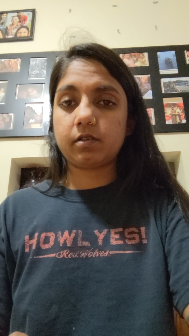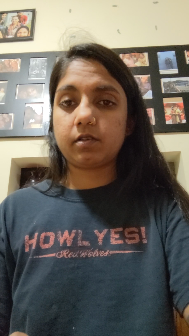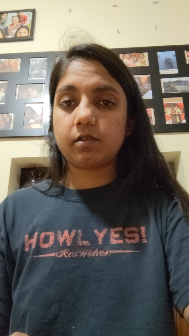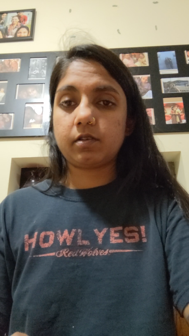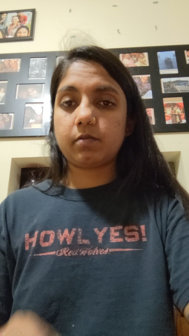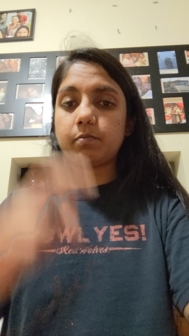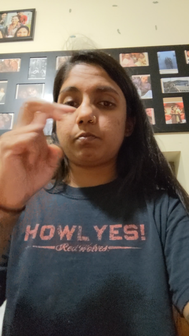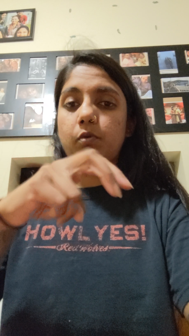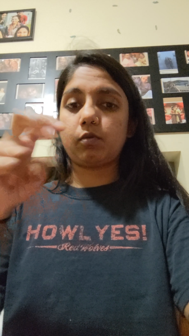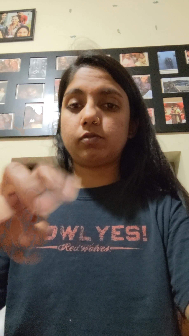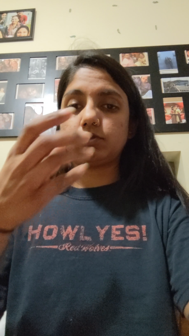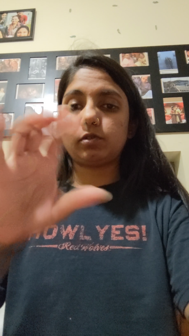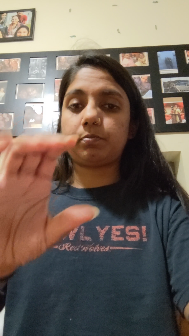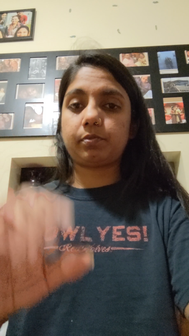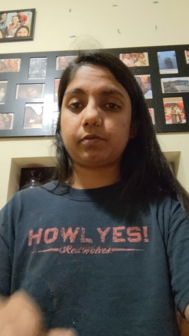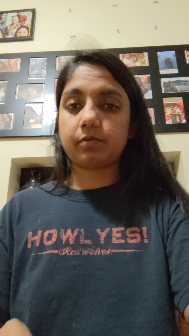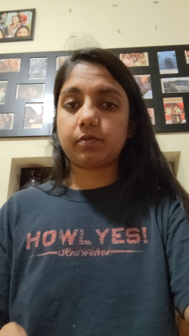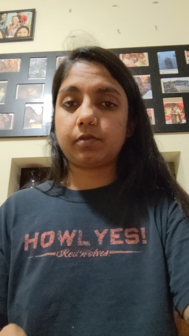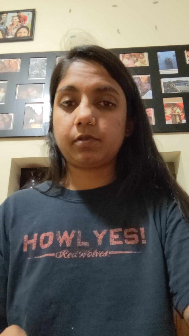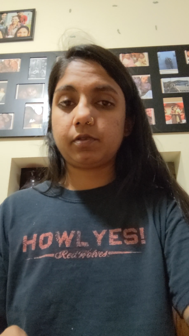potato chip